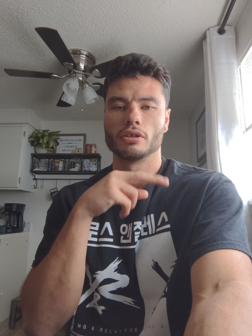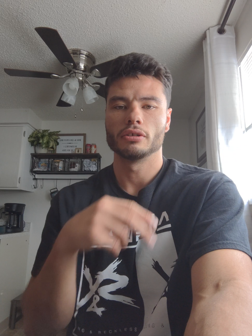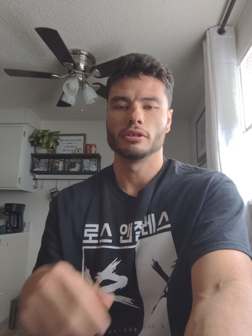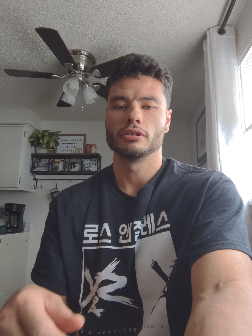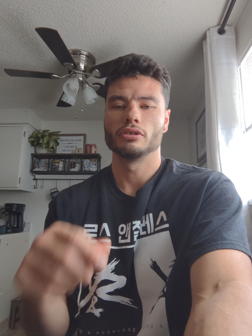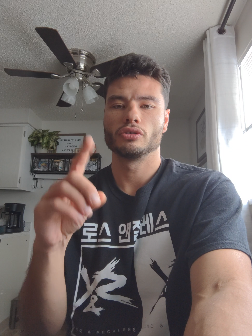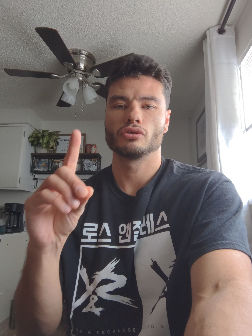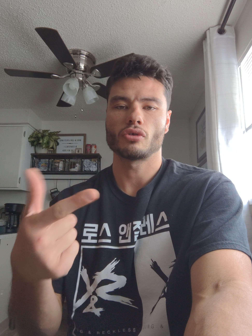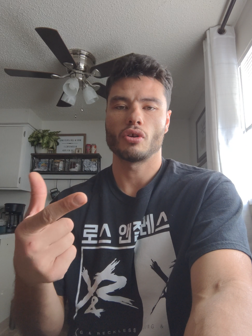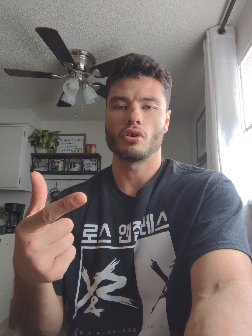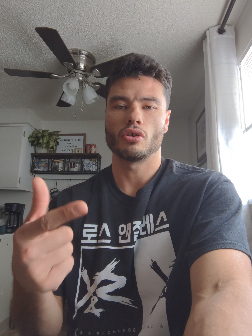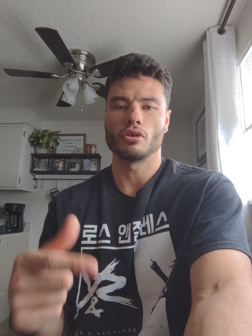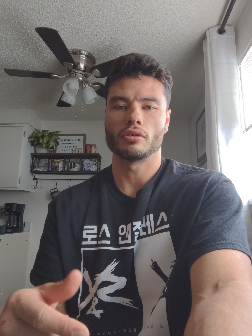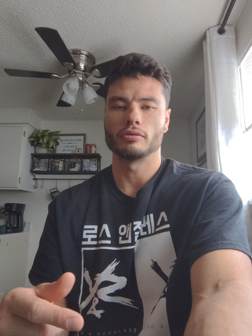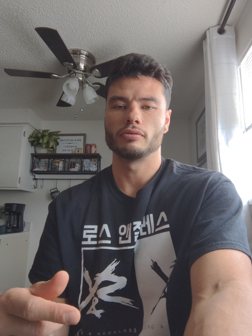dog